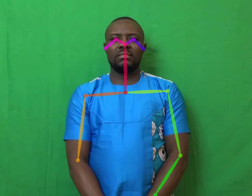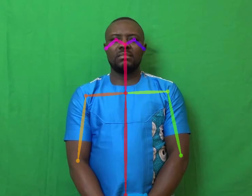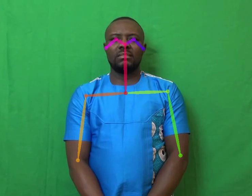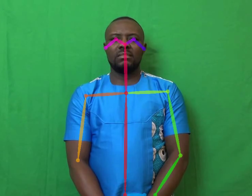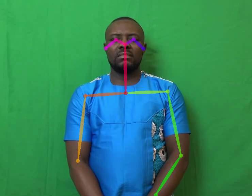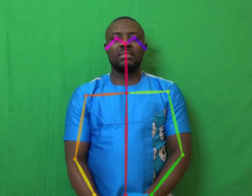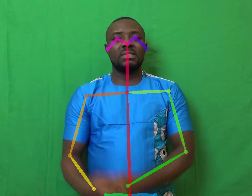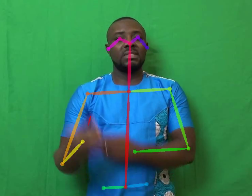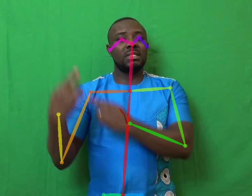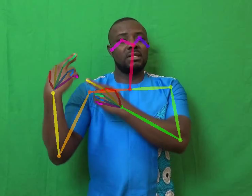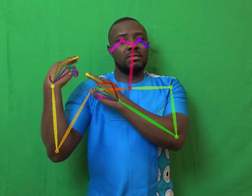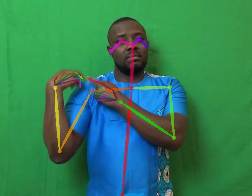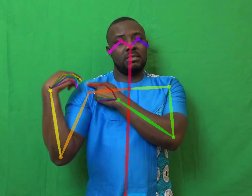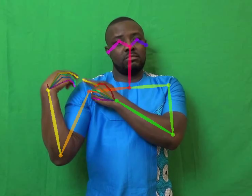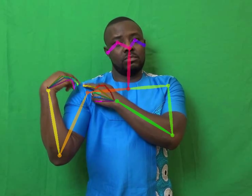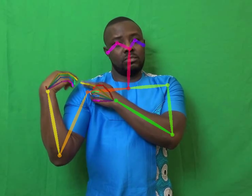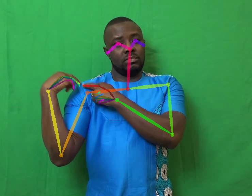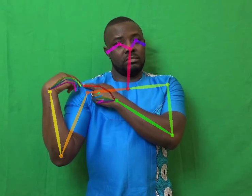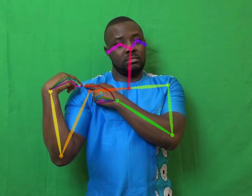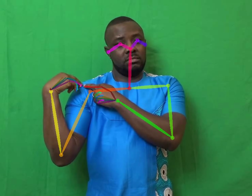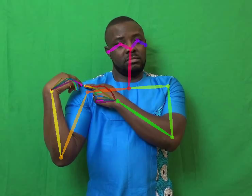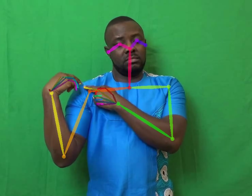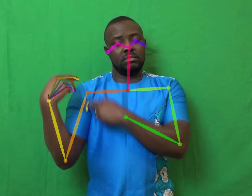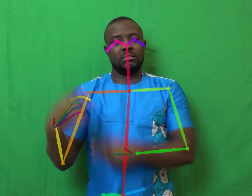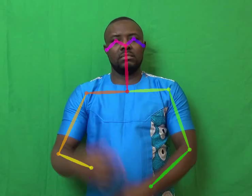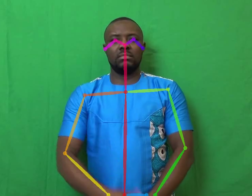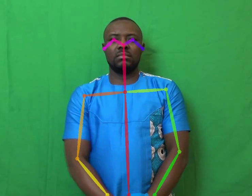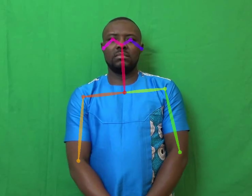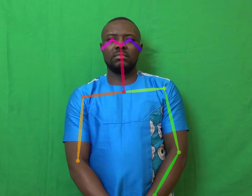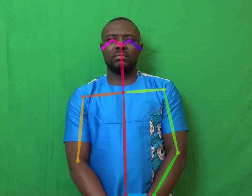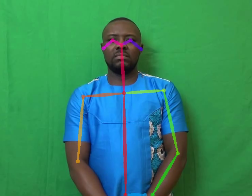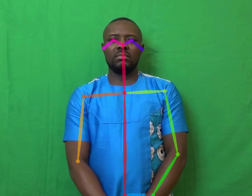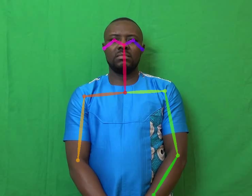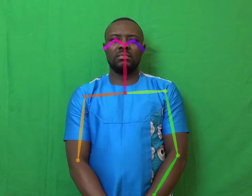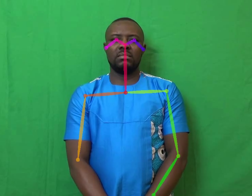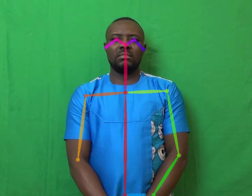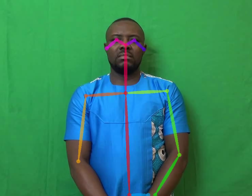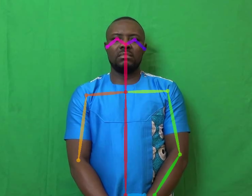responsibility